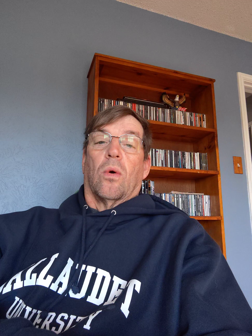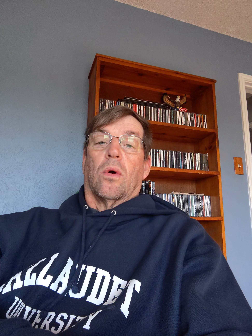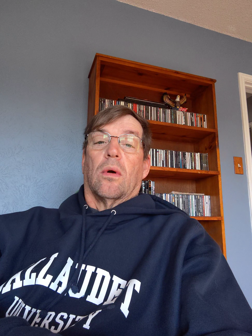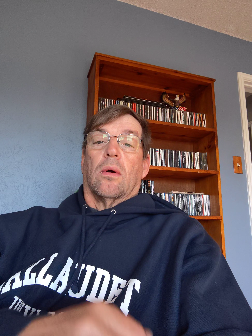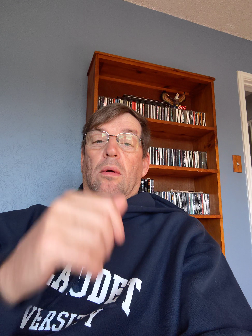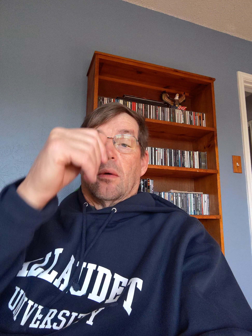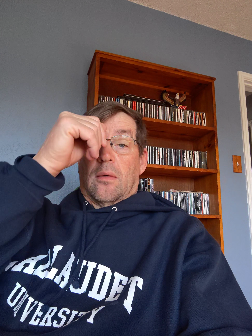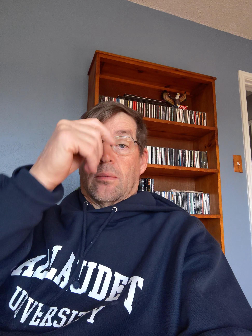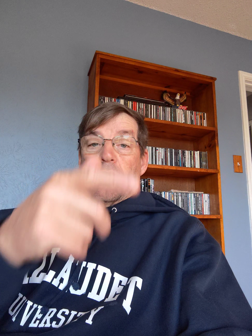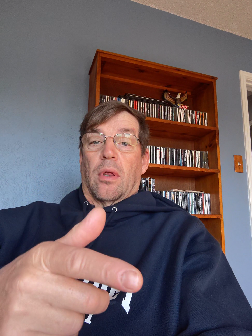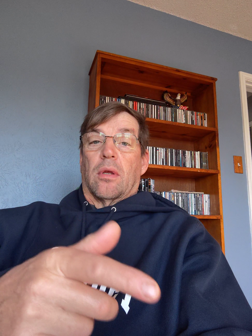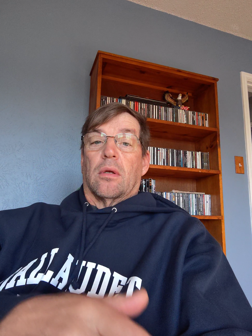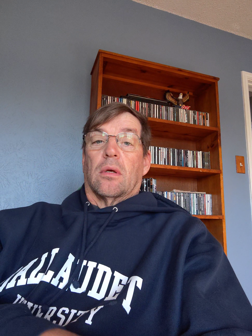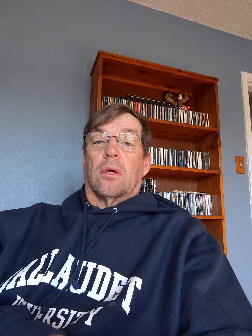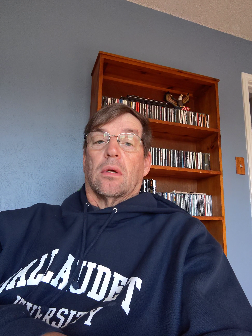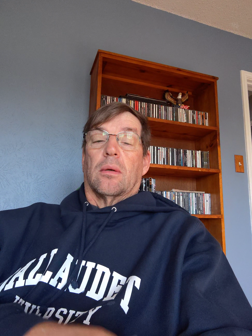brother